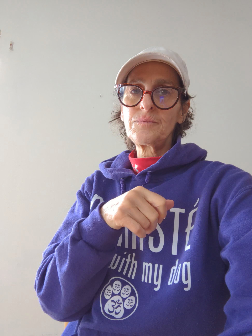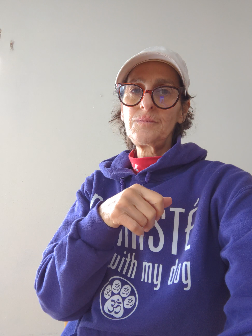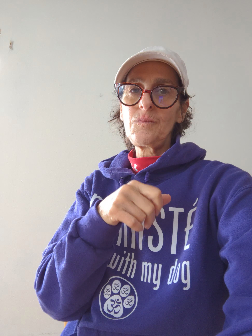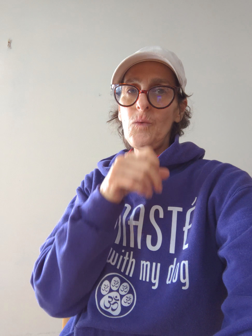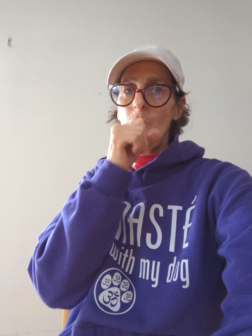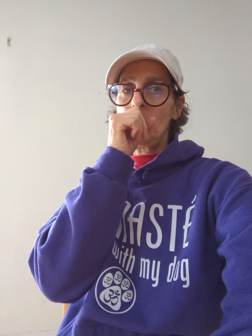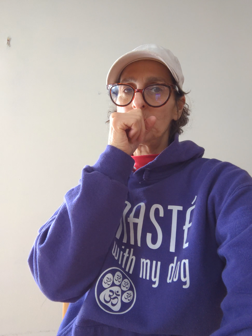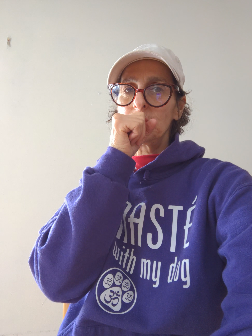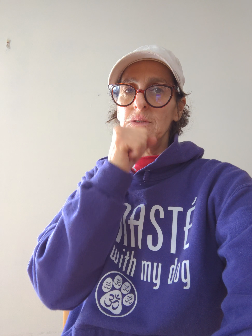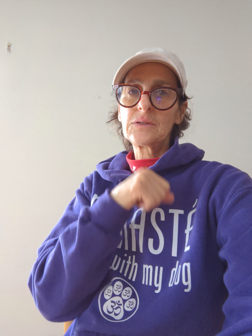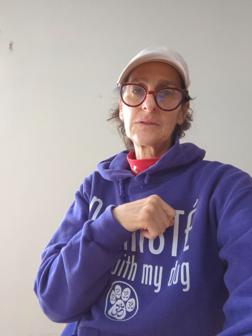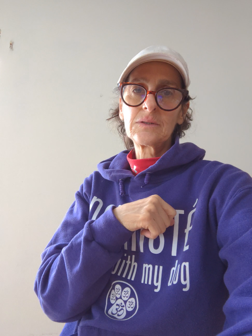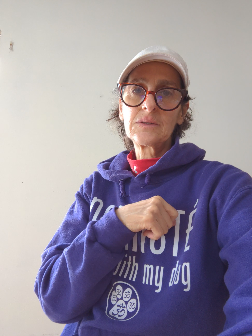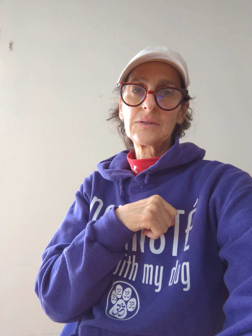orange